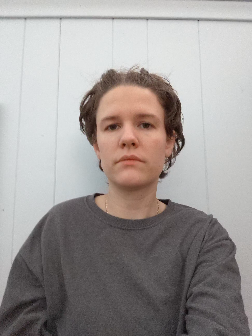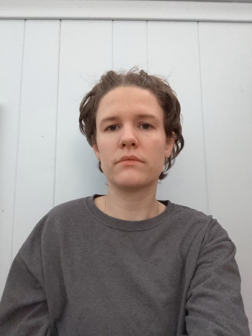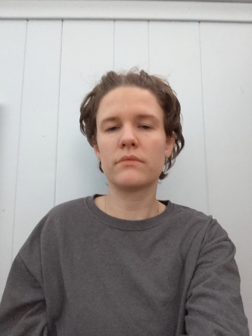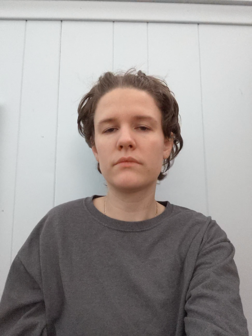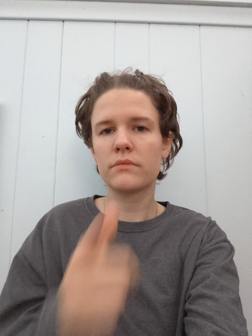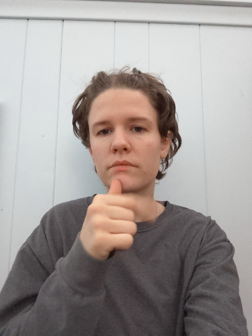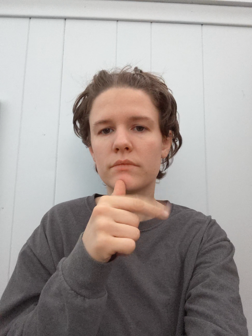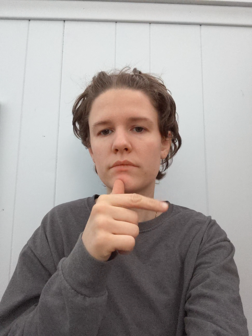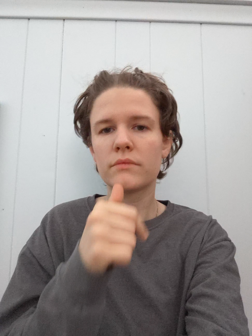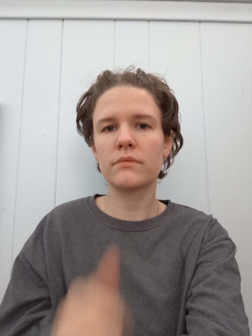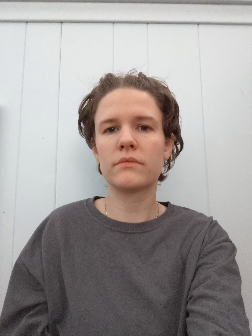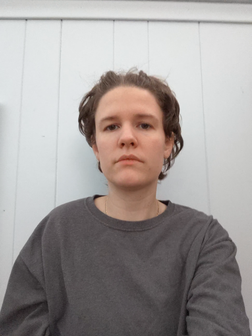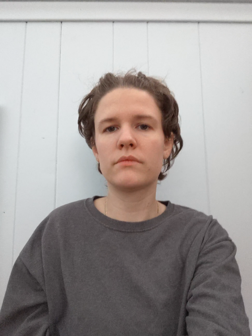who